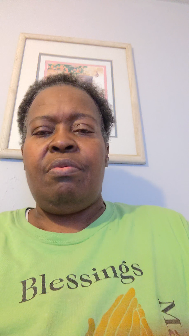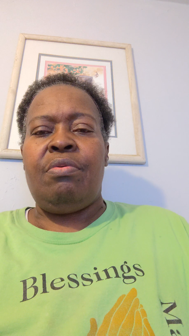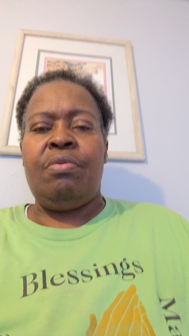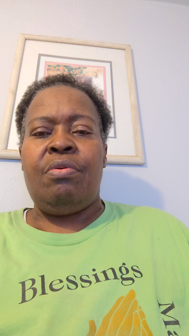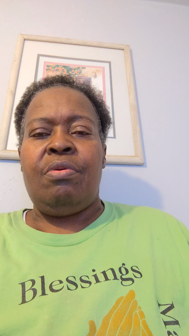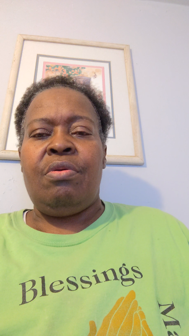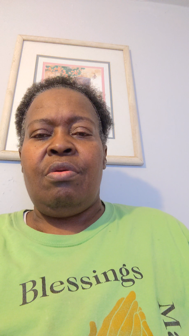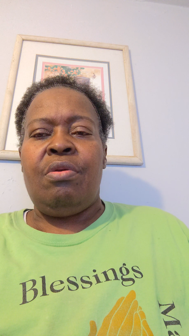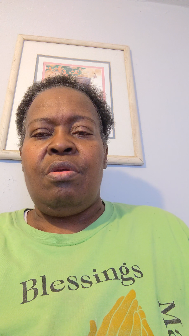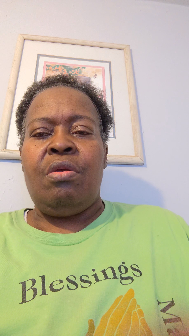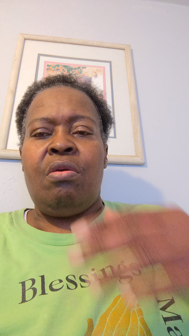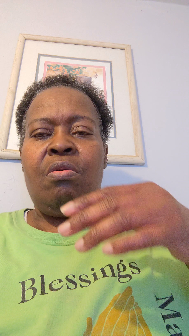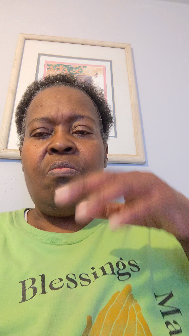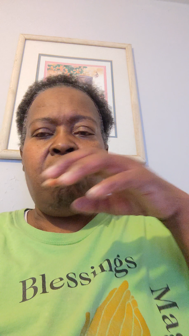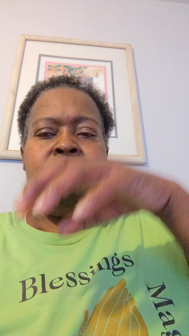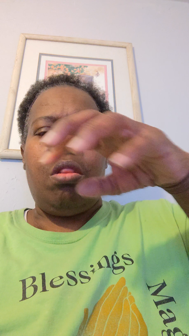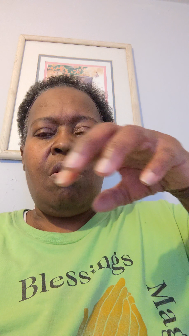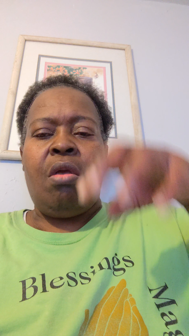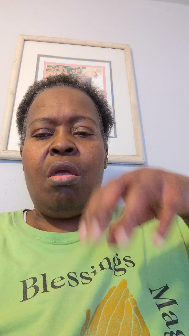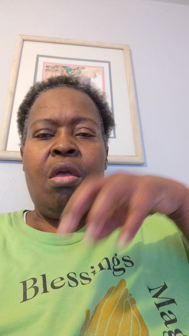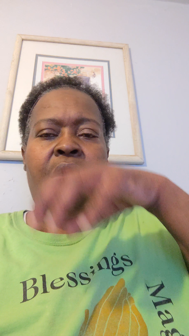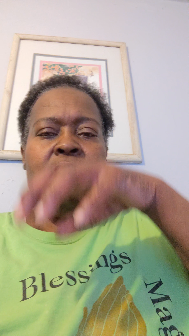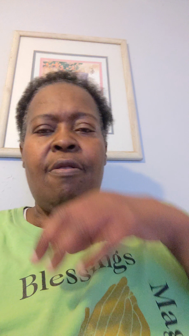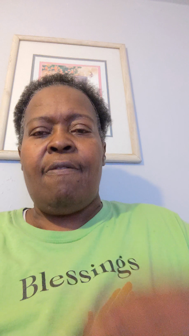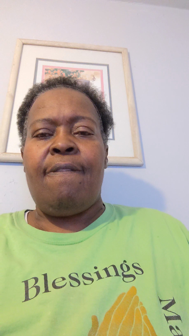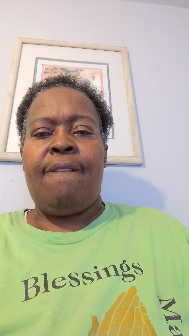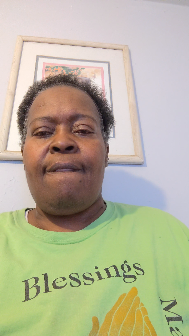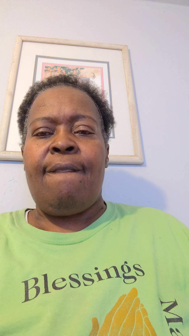block